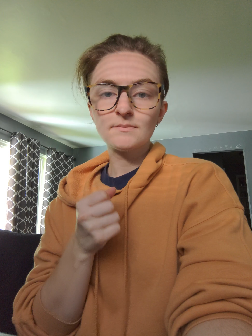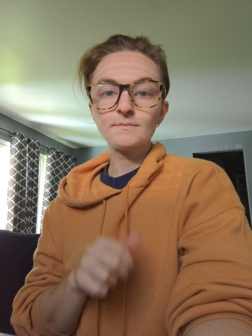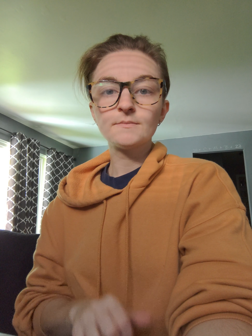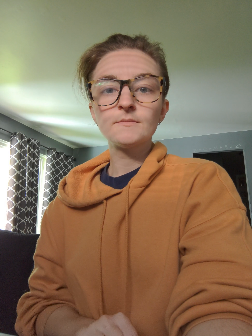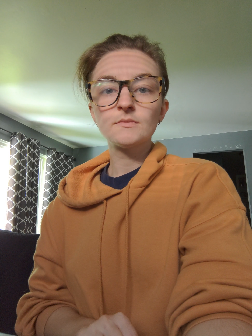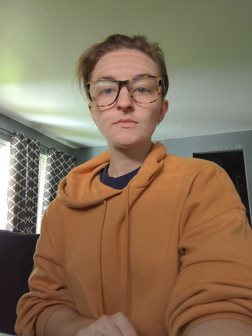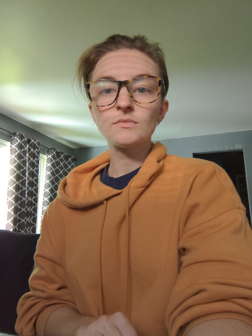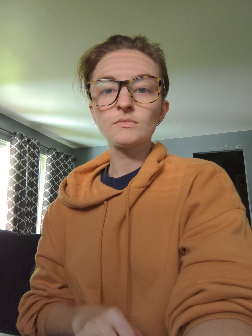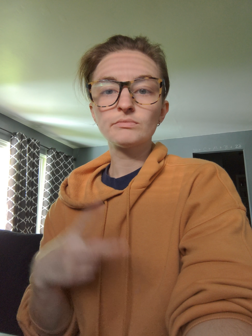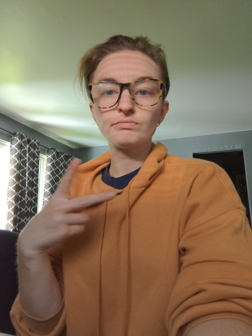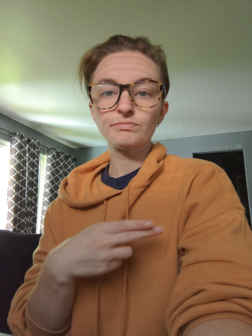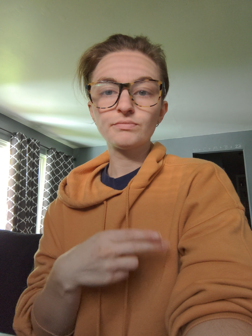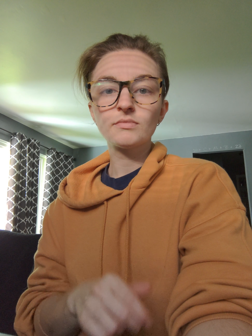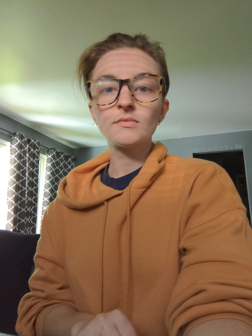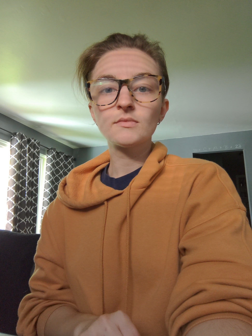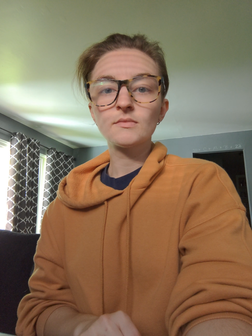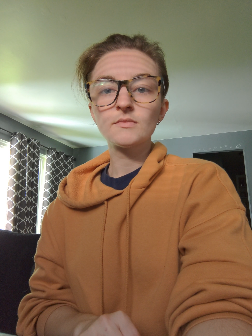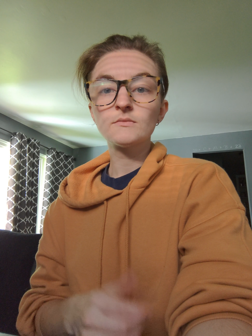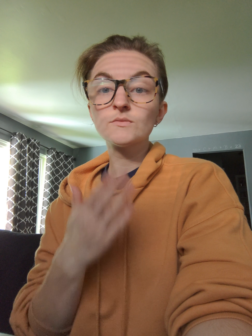cut